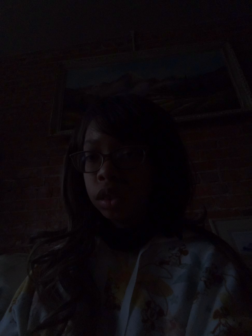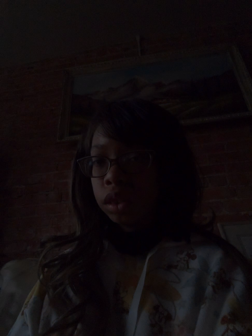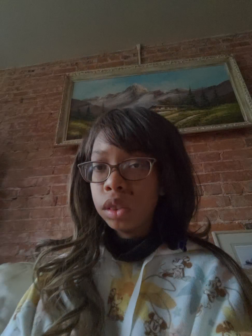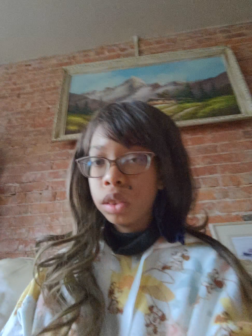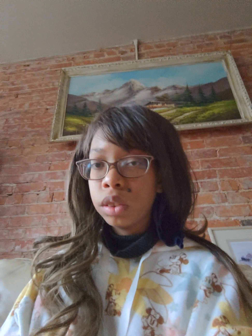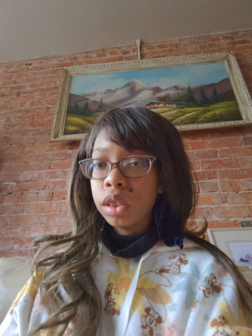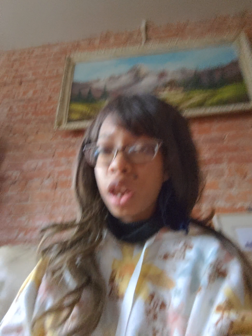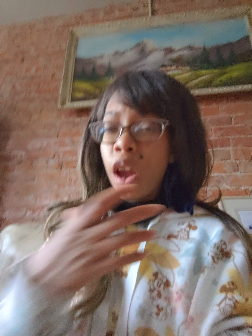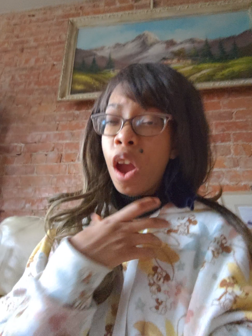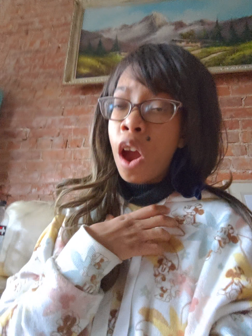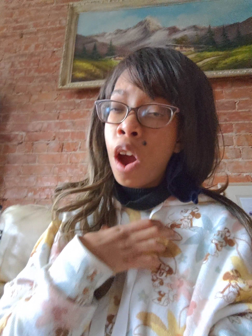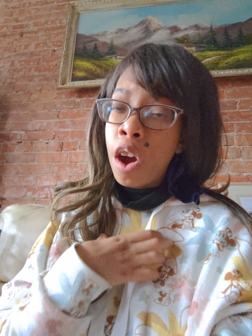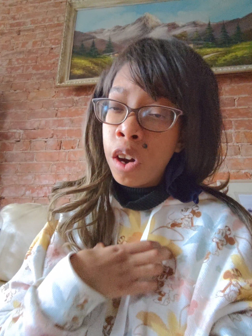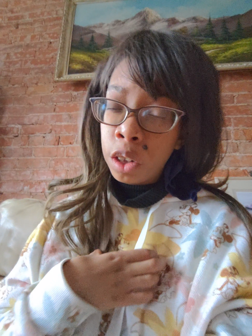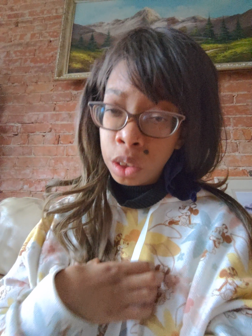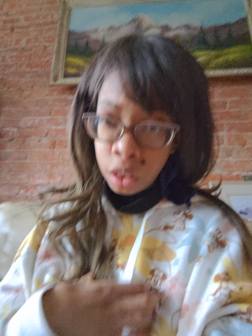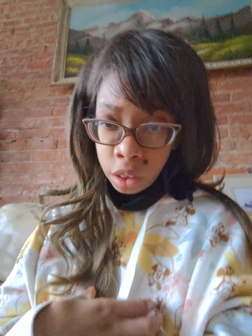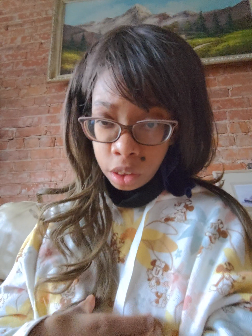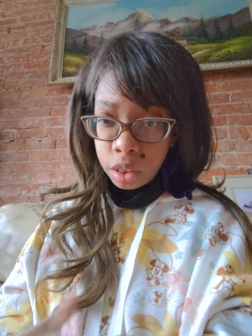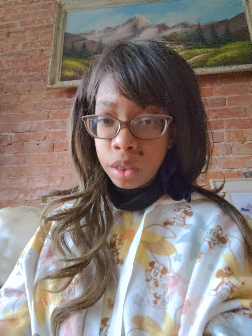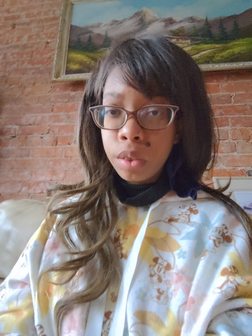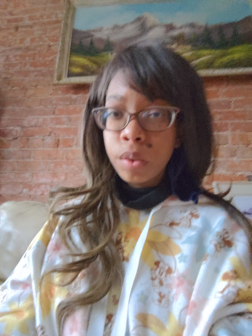hungry